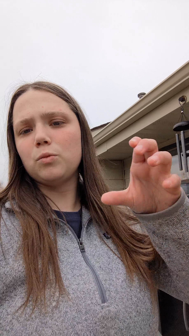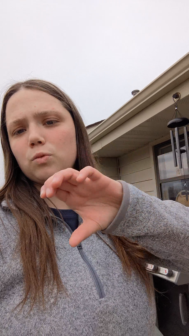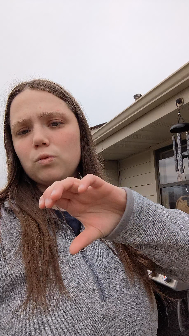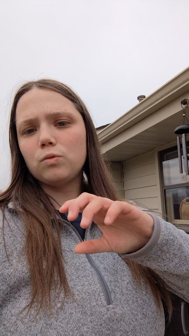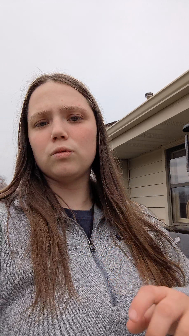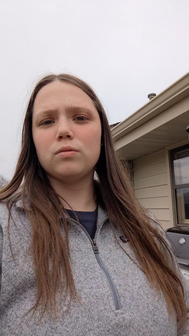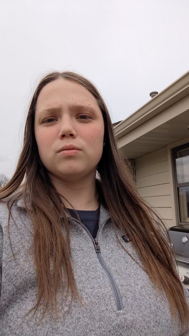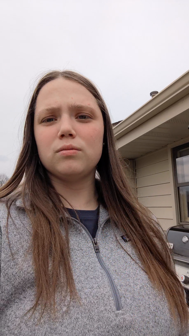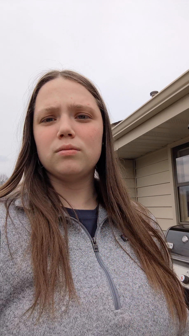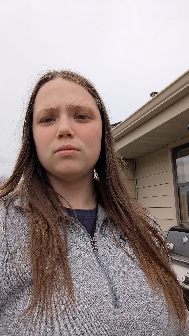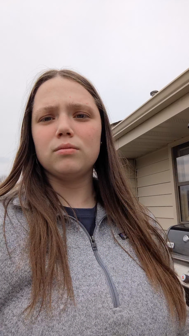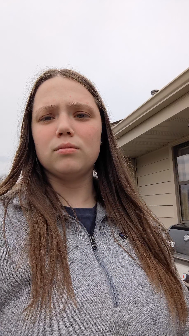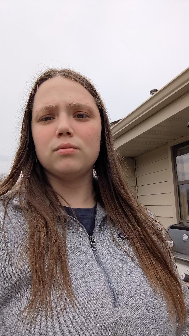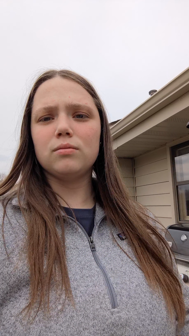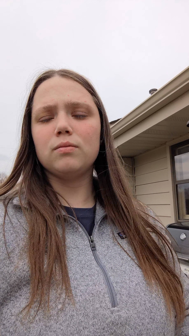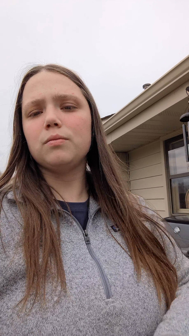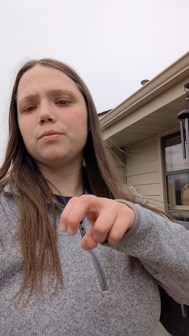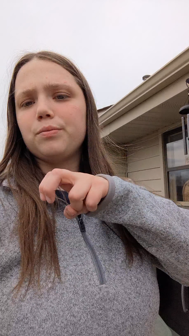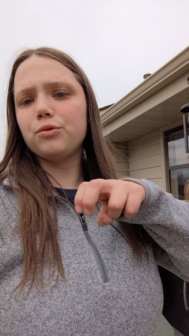bench